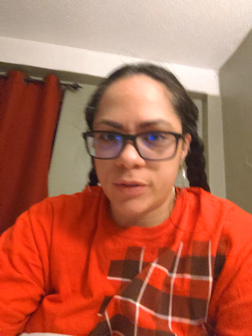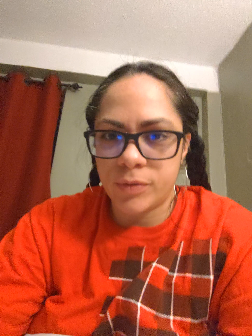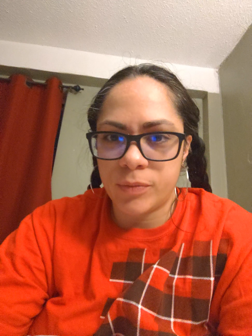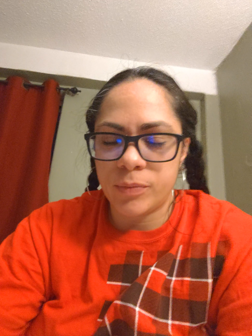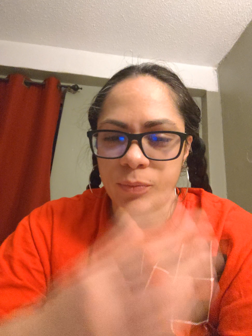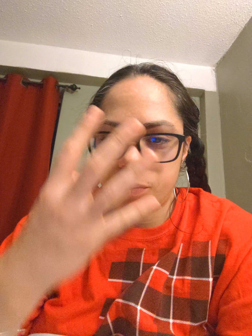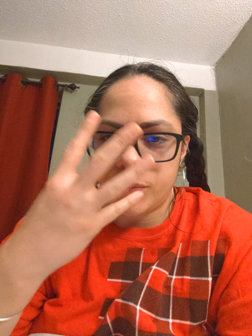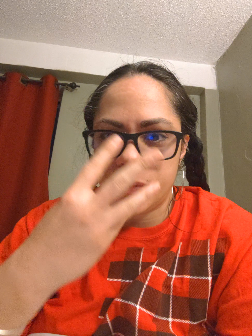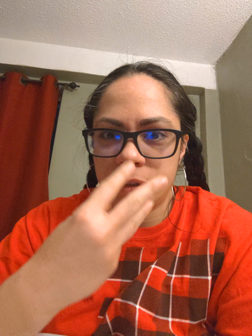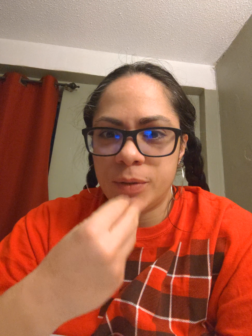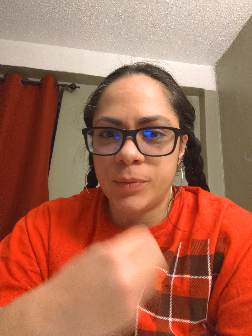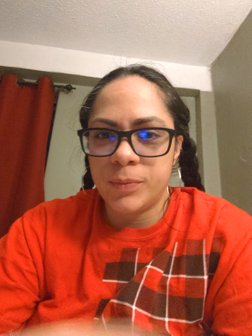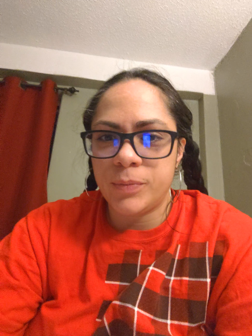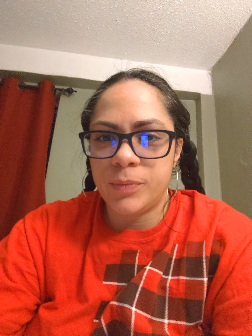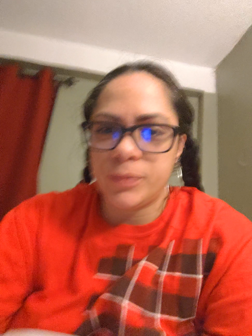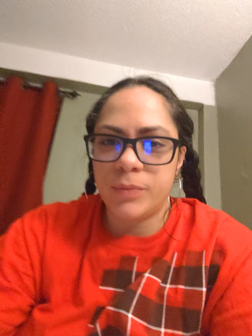sleep